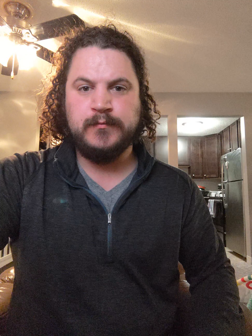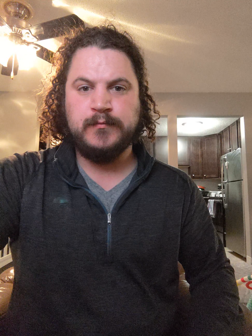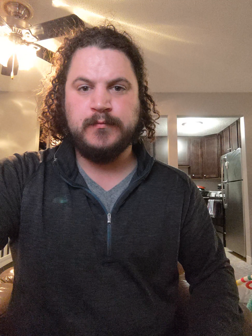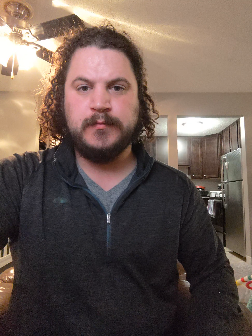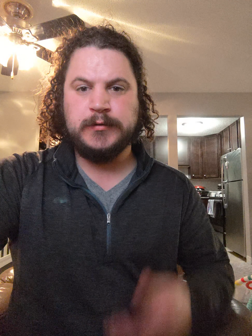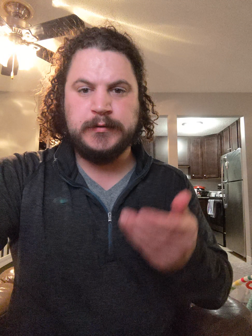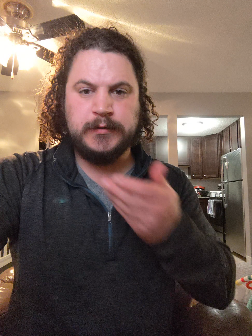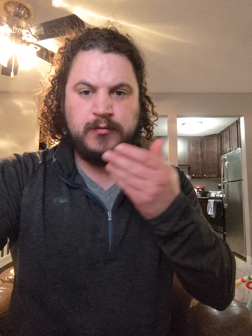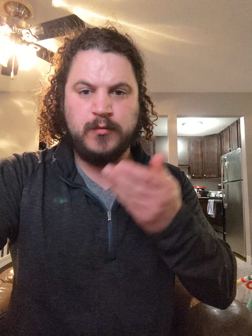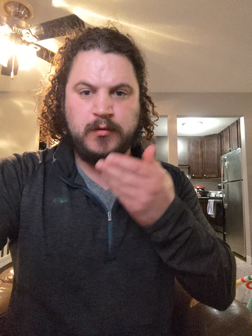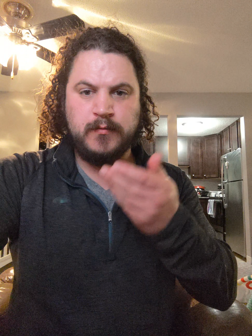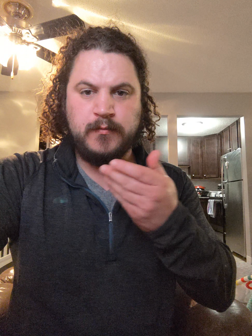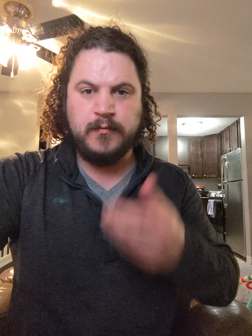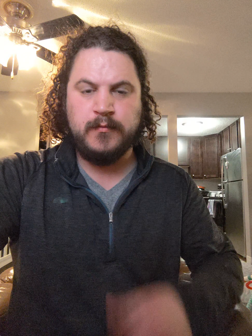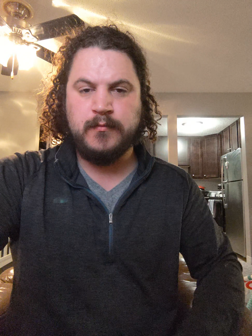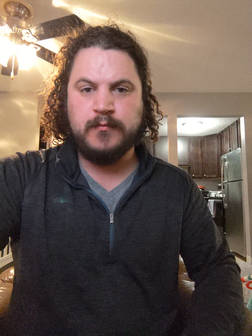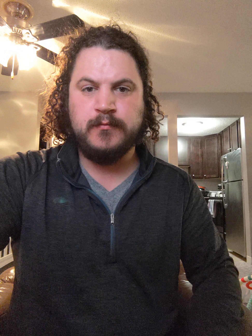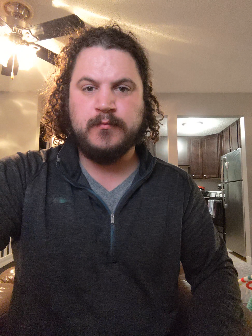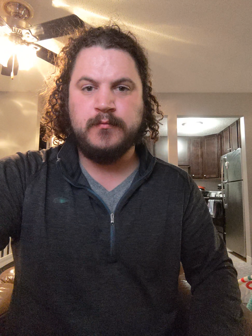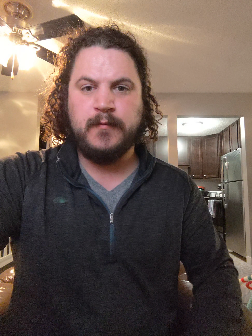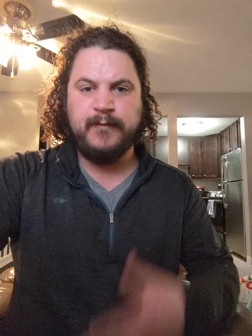cereal